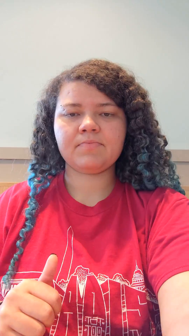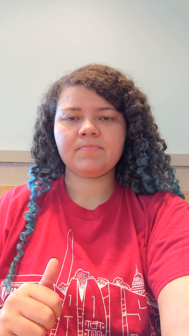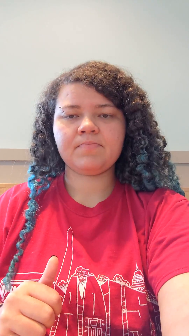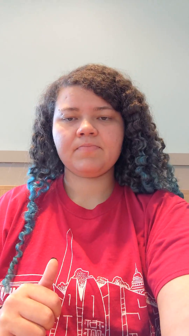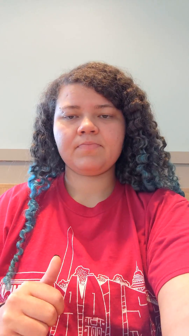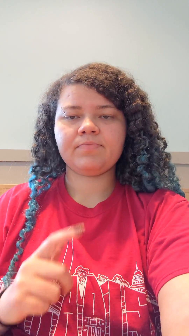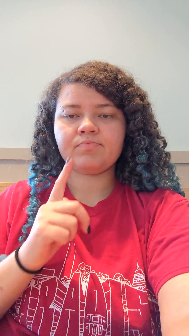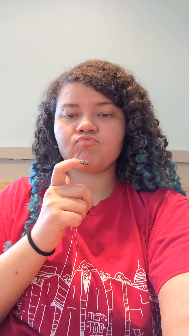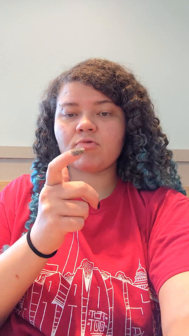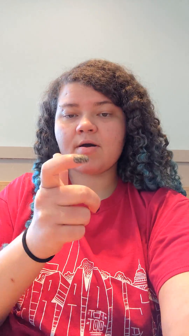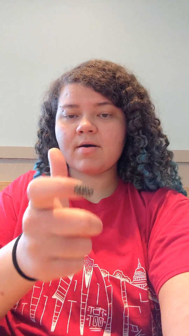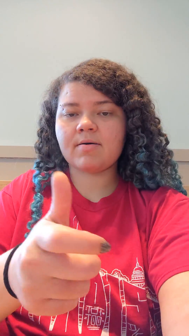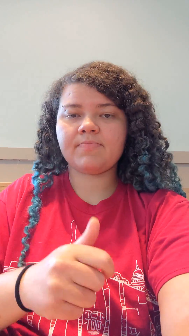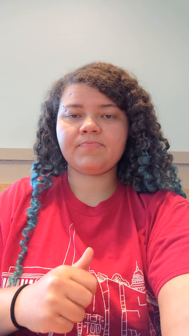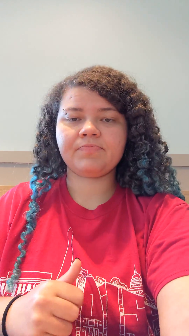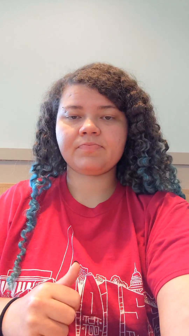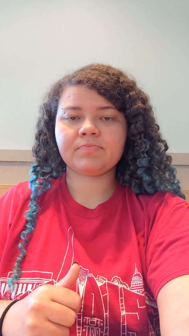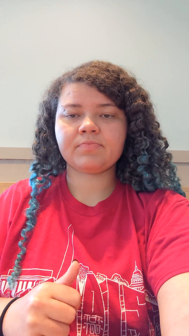run